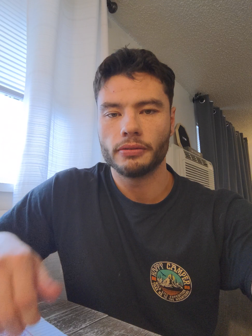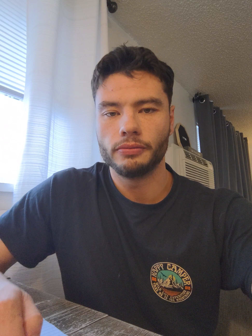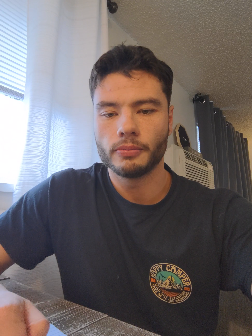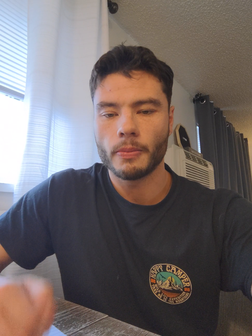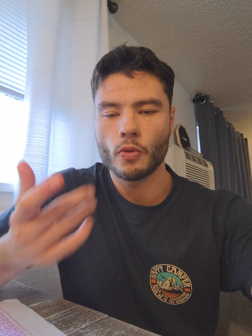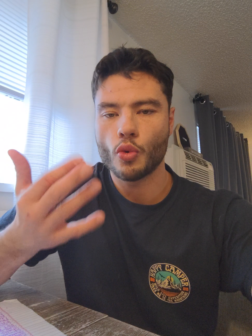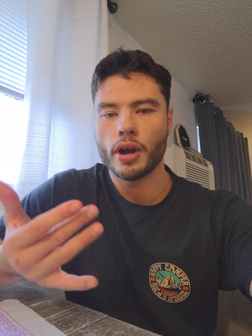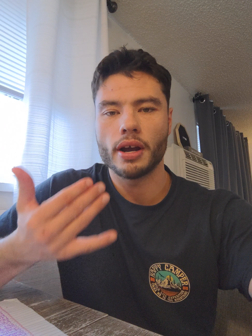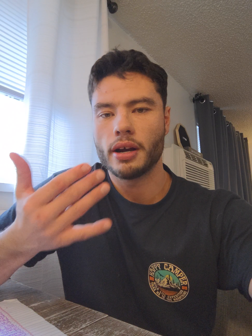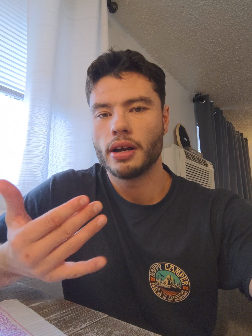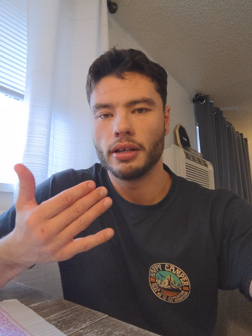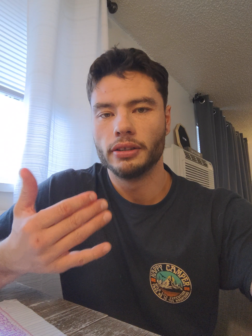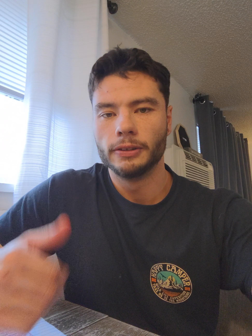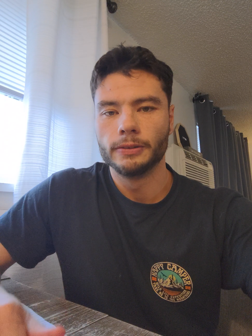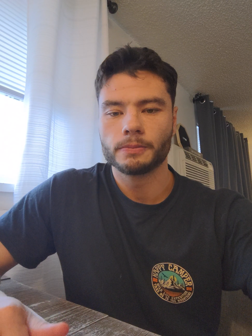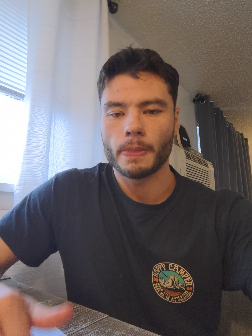wait